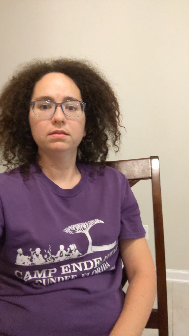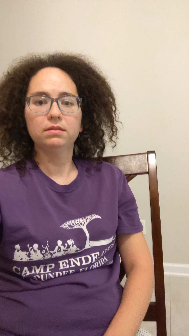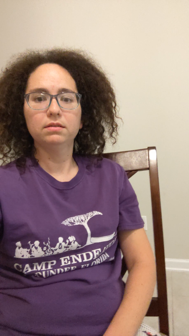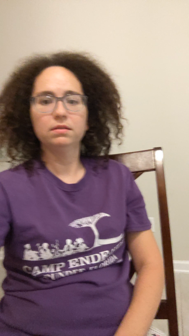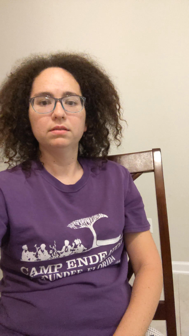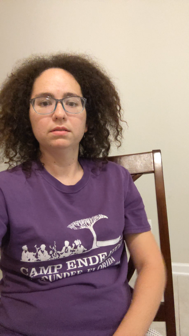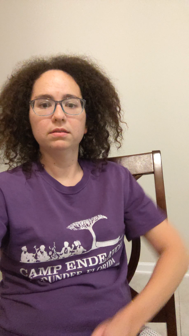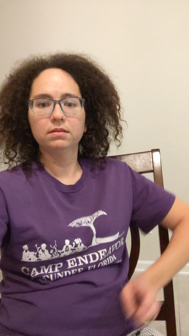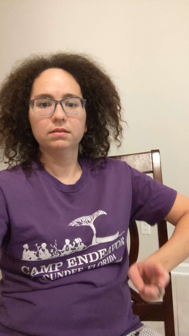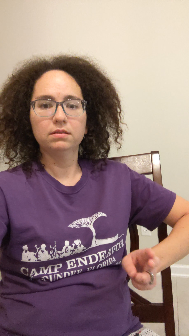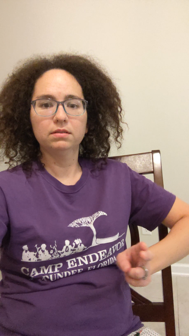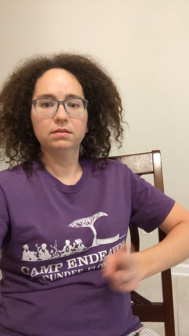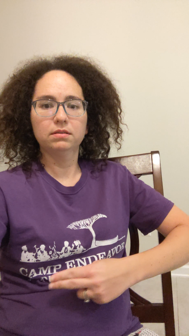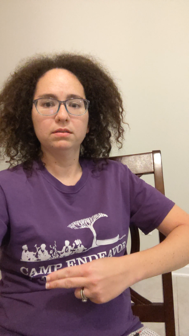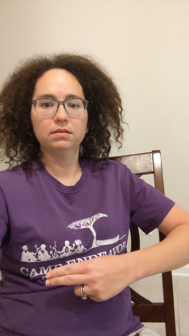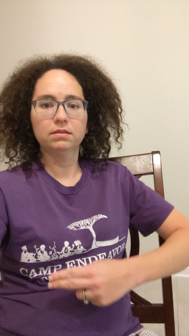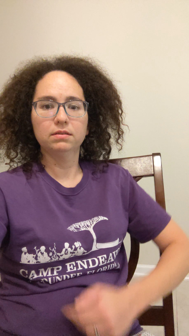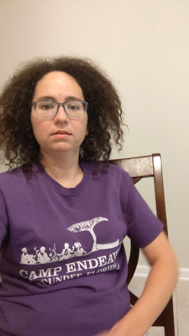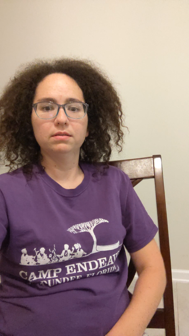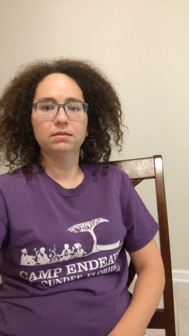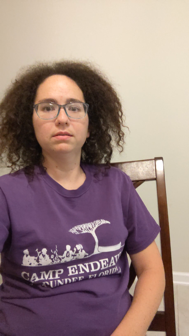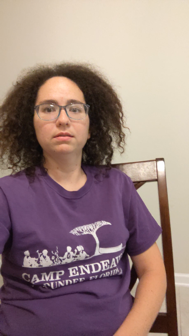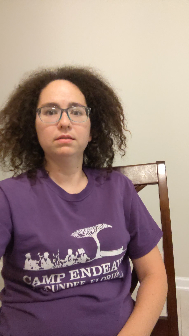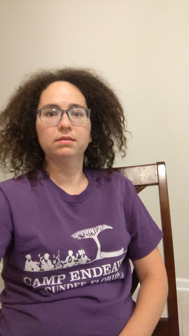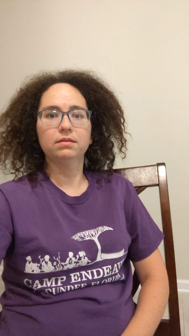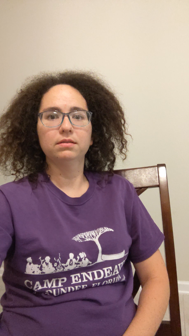belt